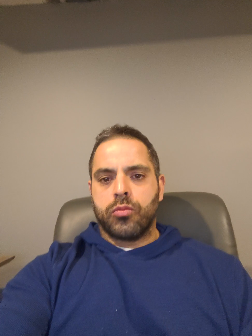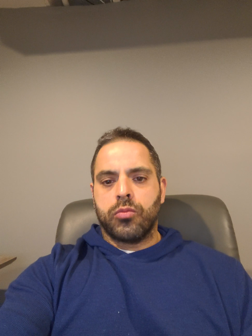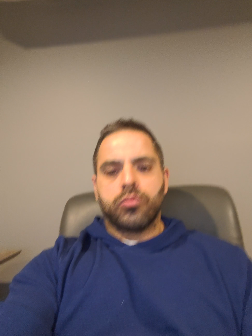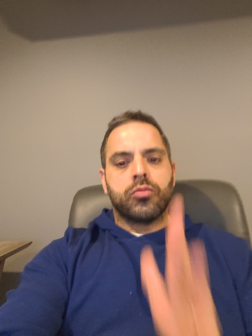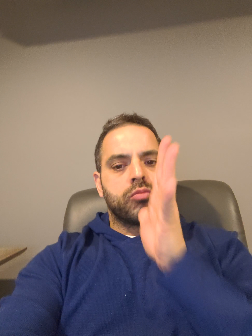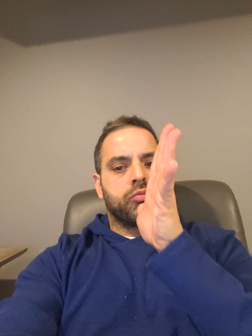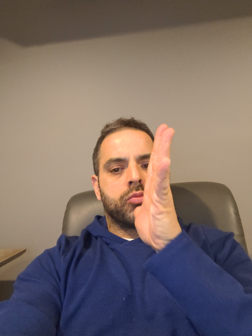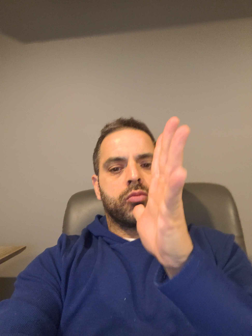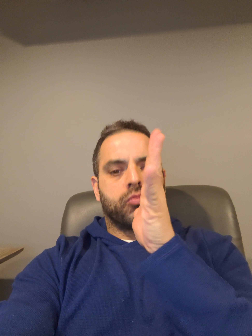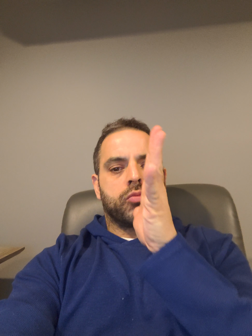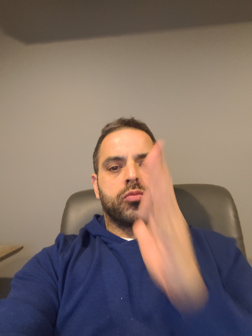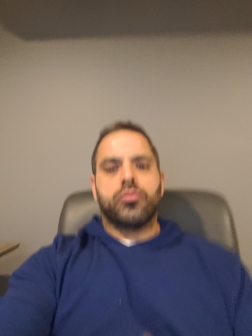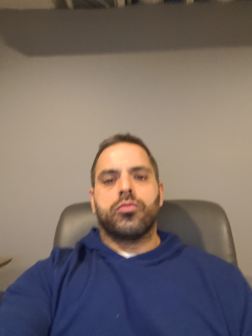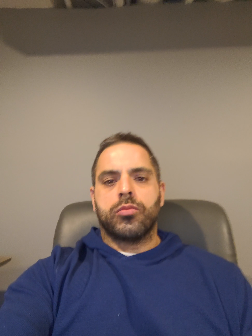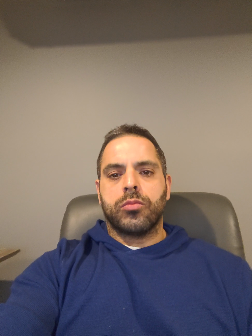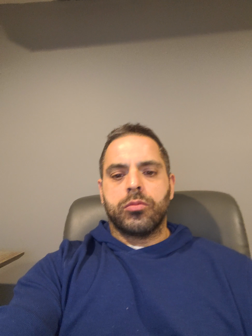mom